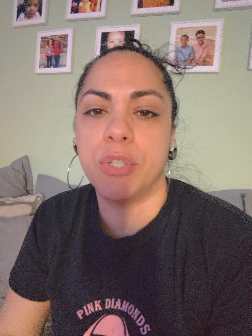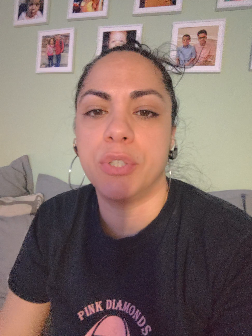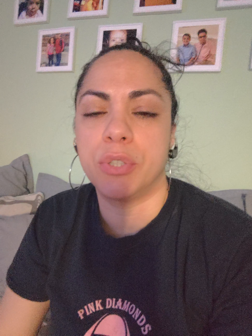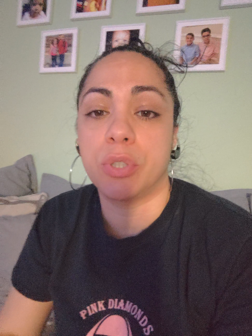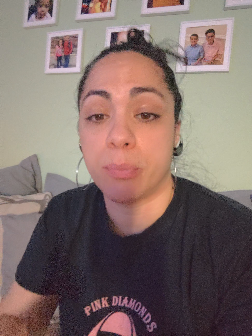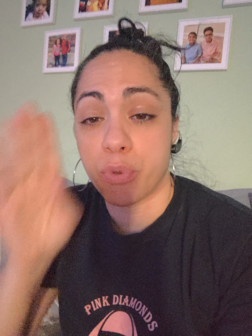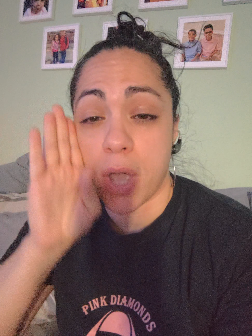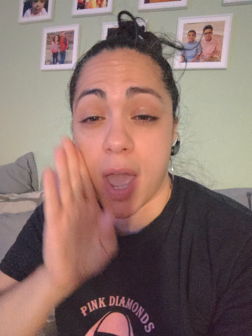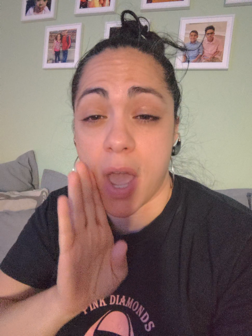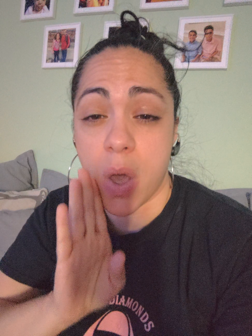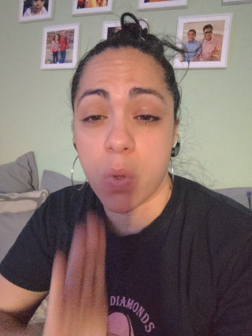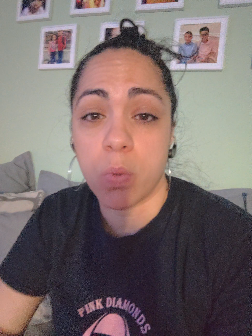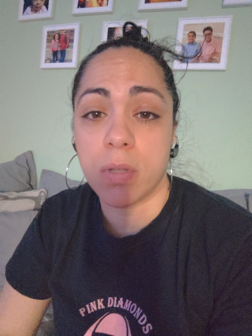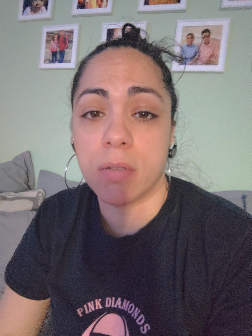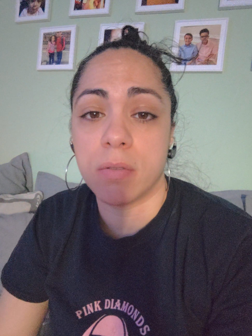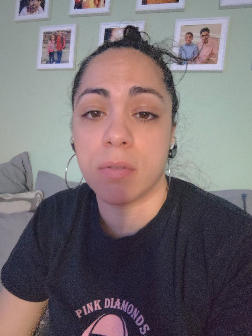brown